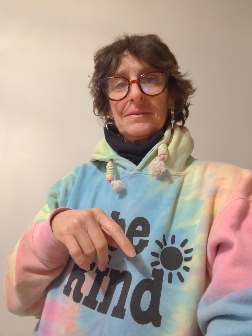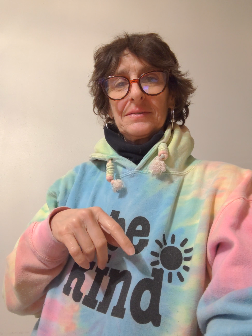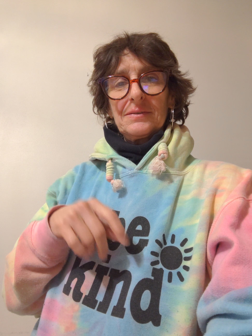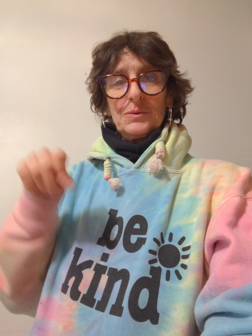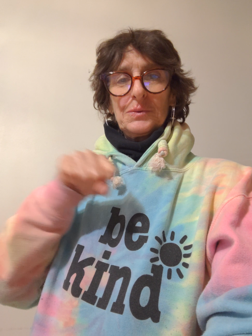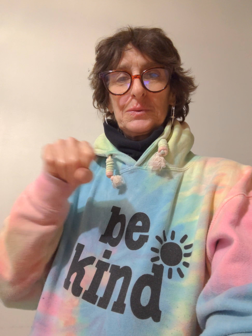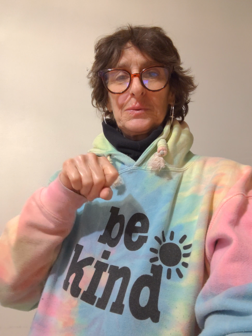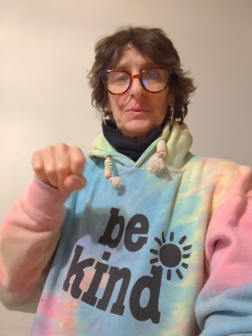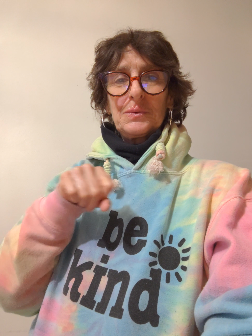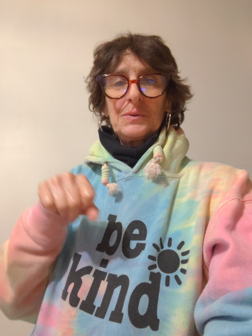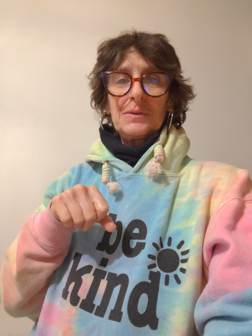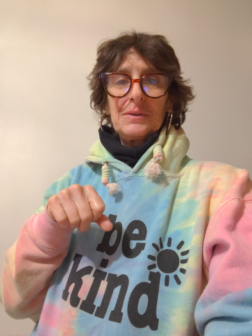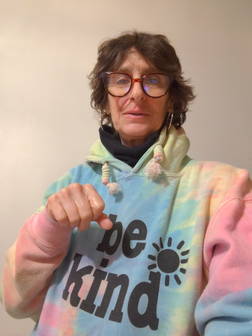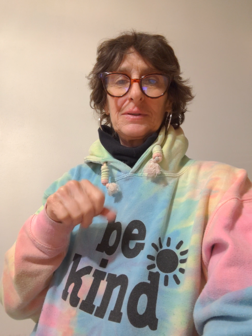shoe